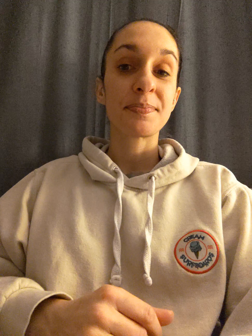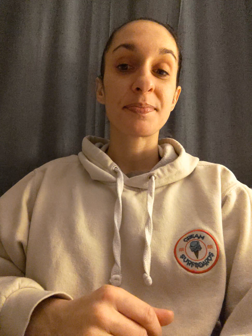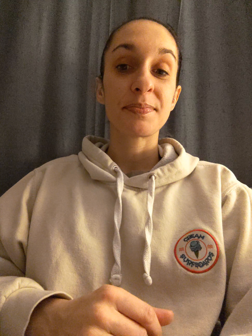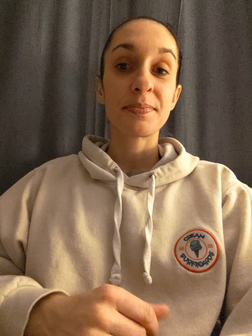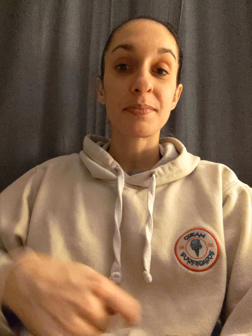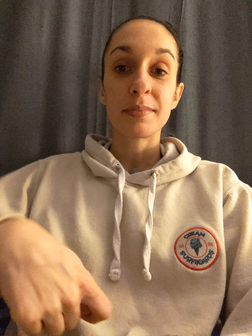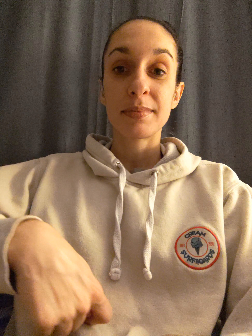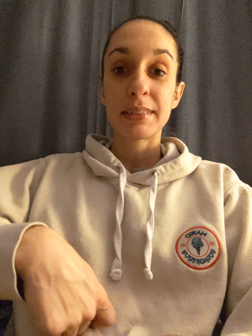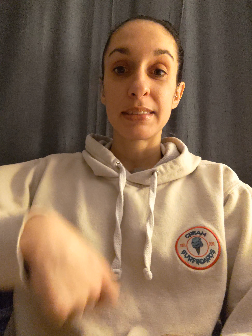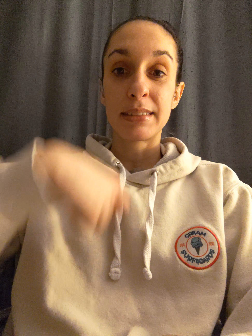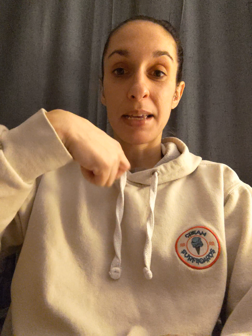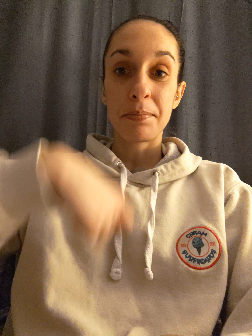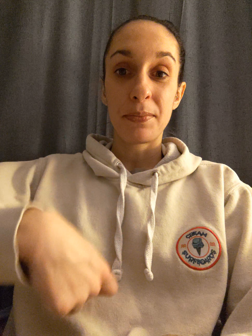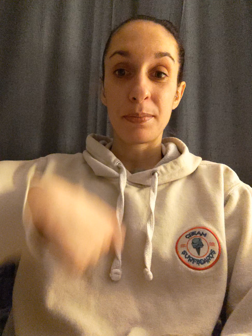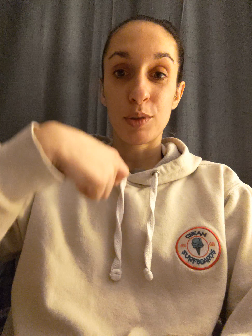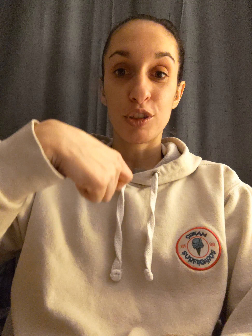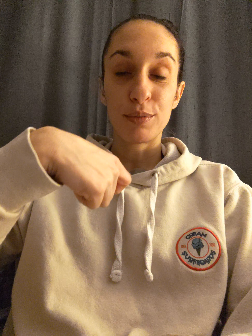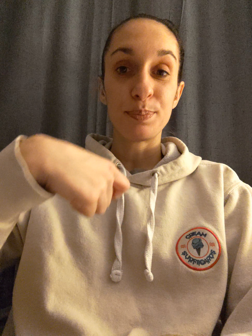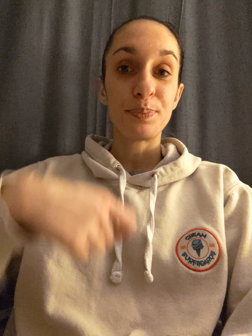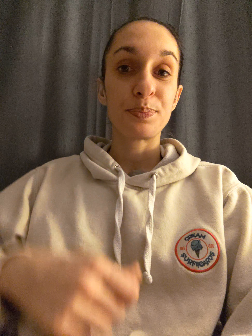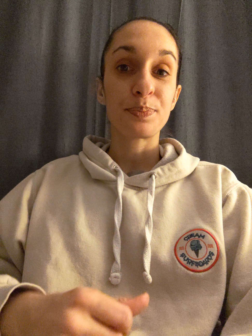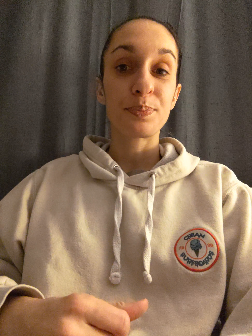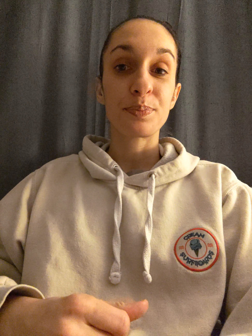zipper